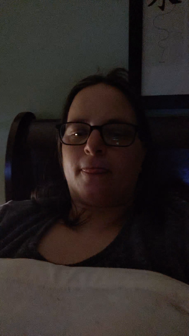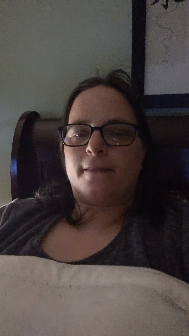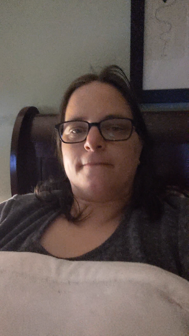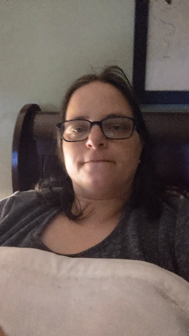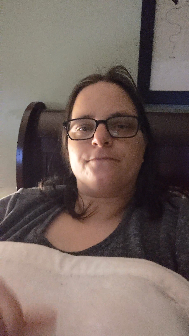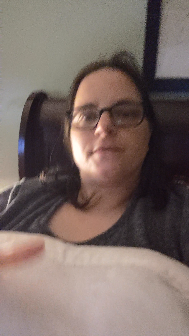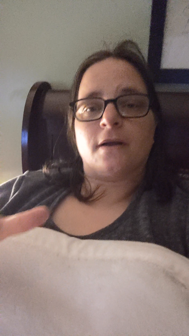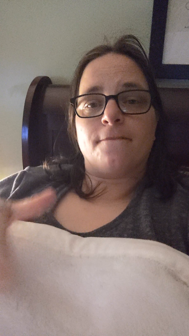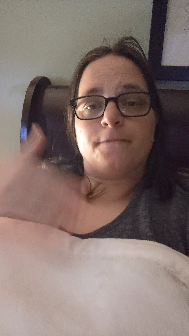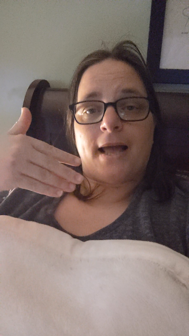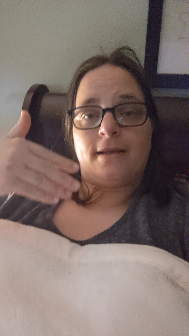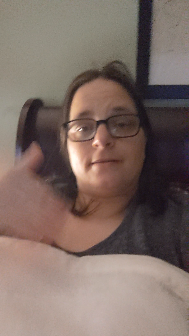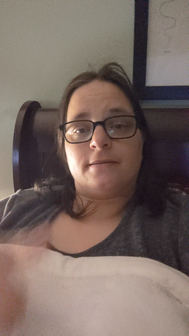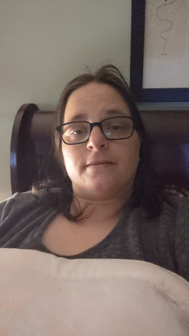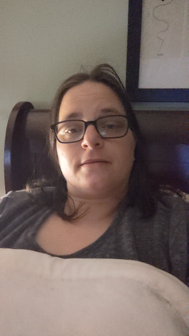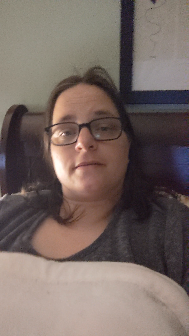pants